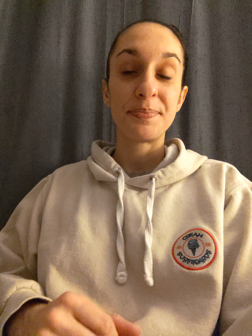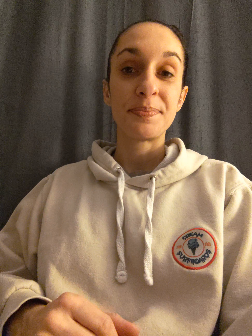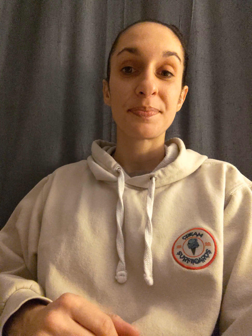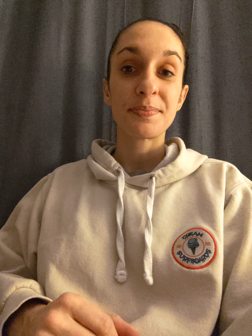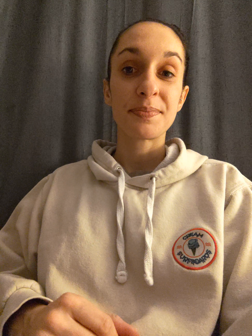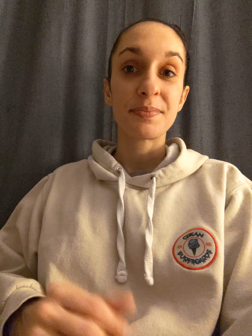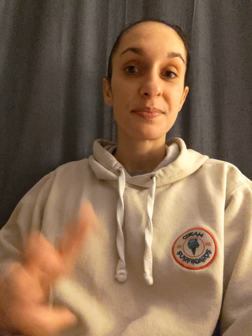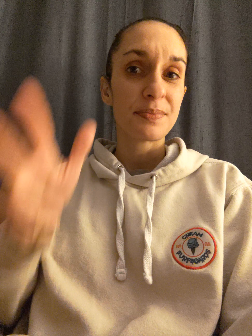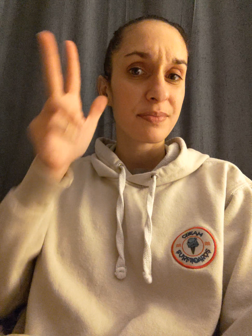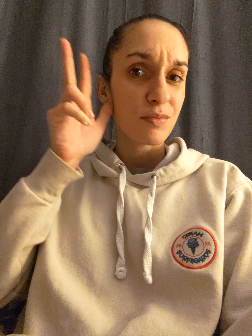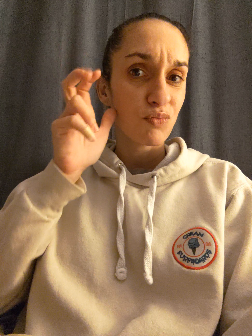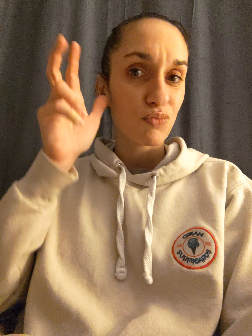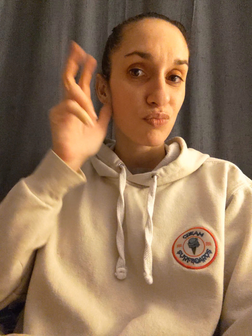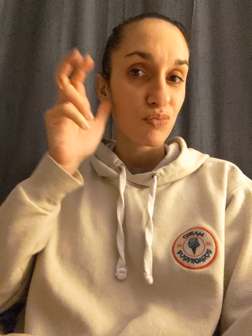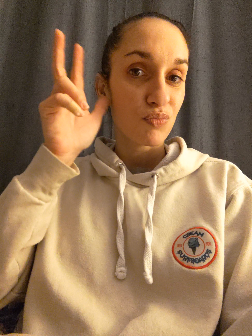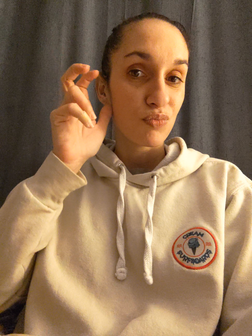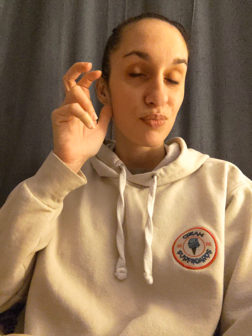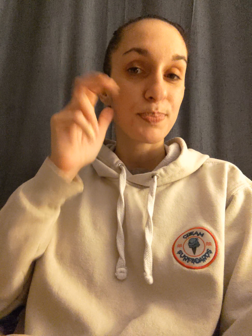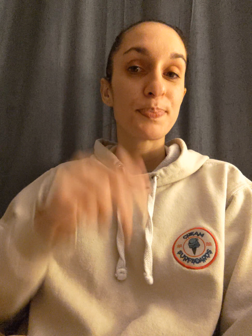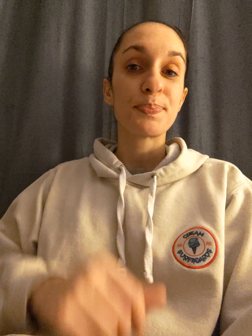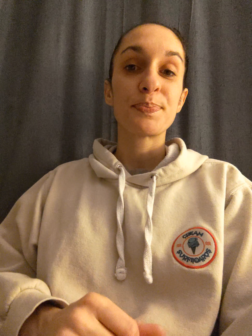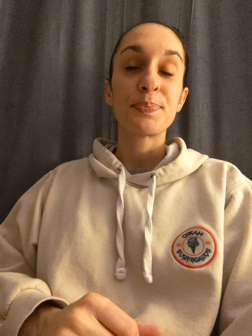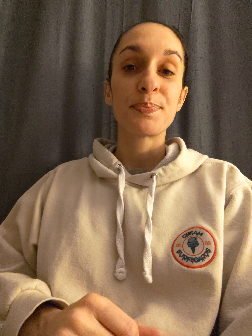hear